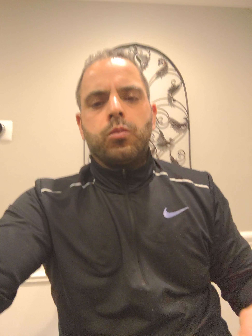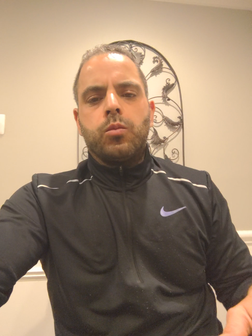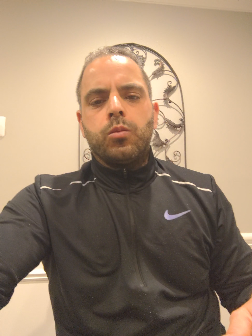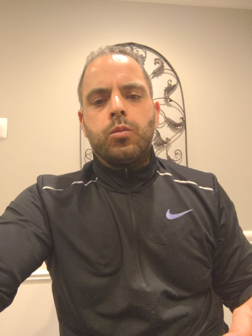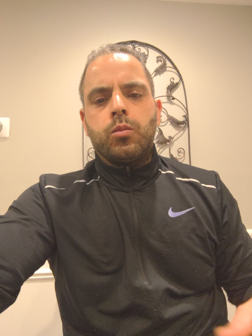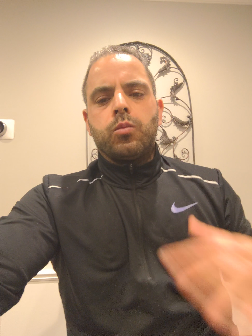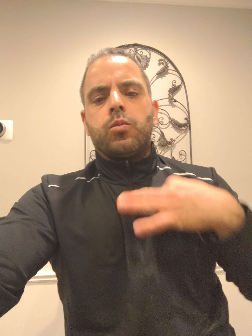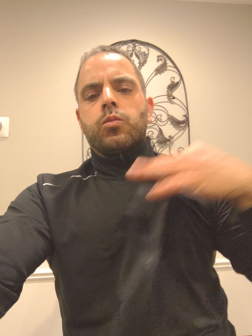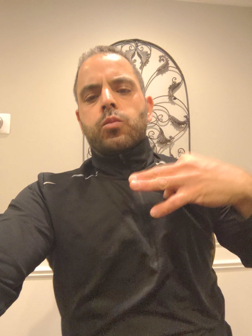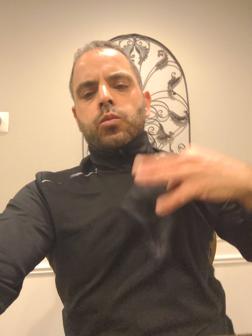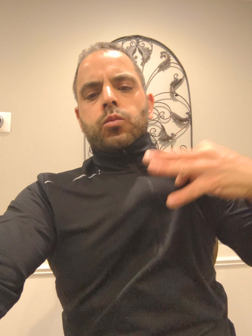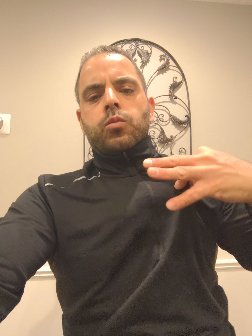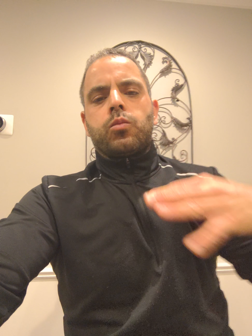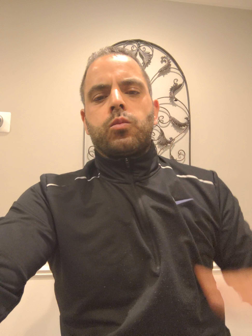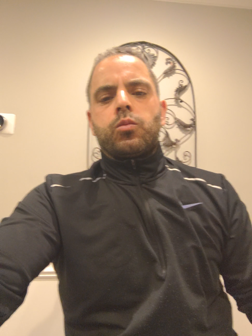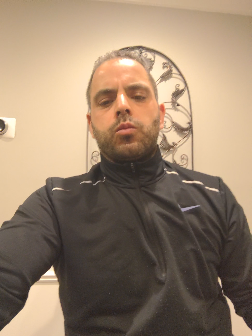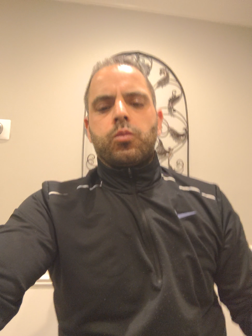shirt